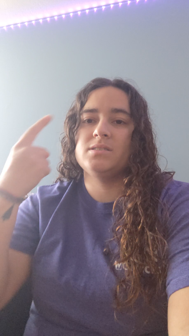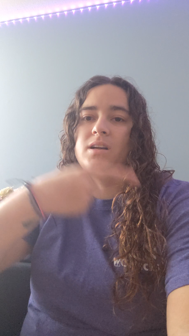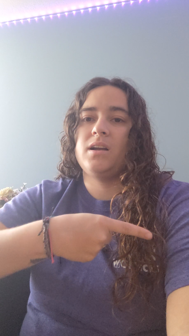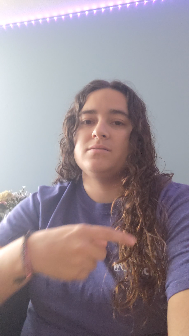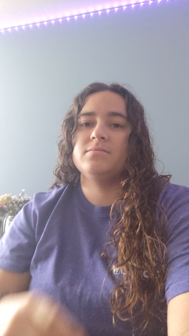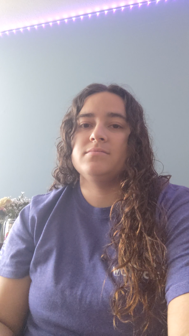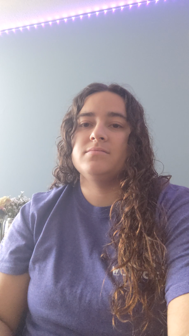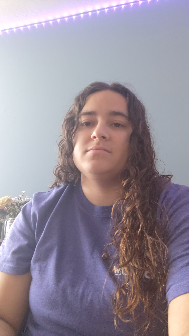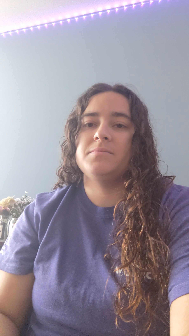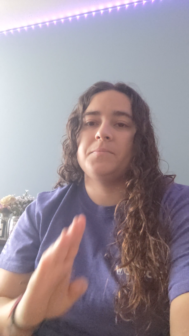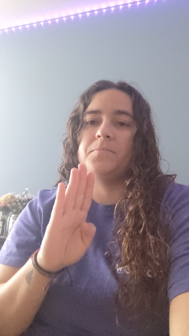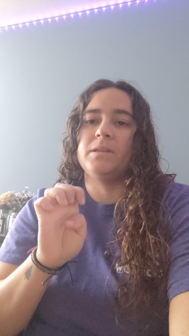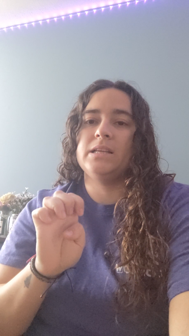be